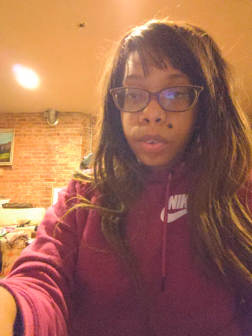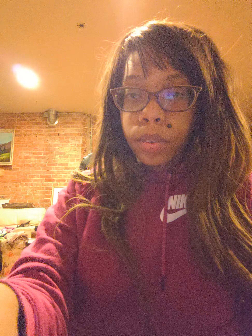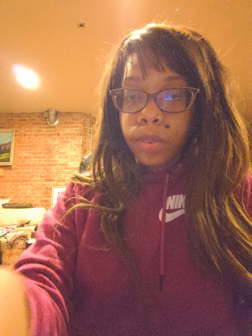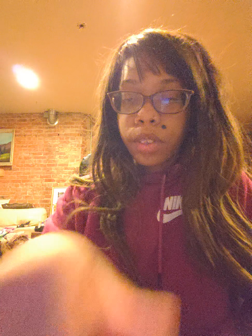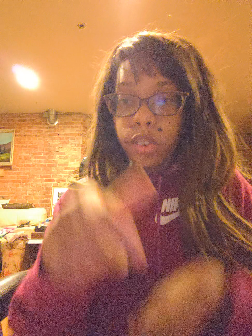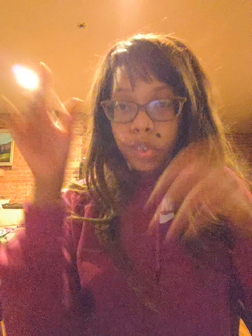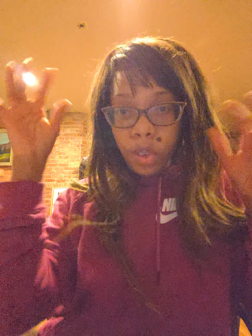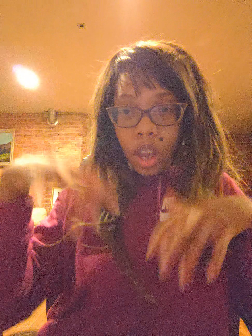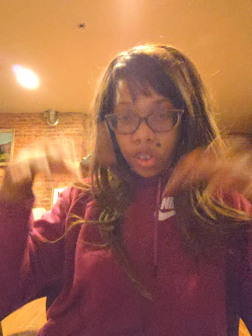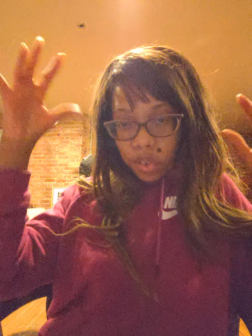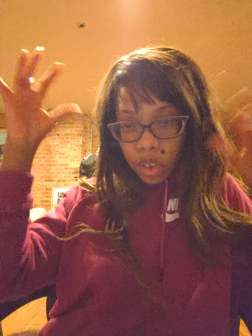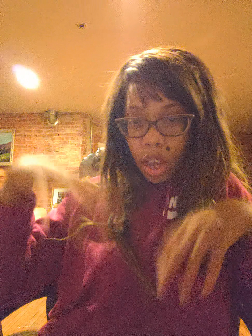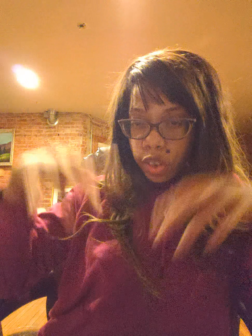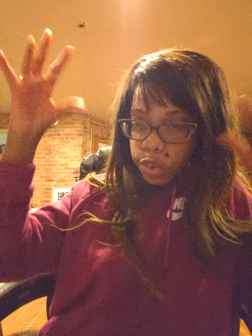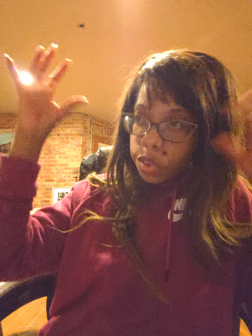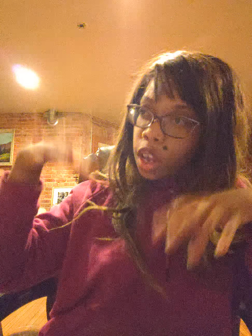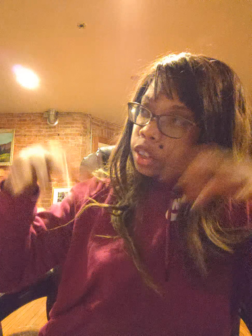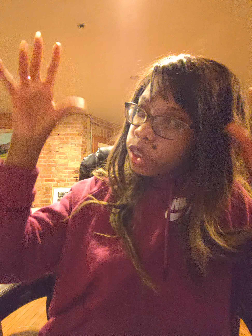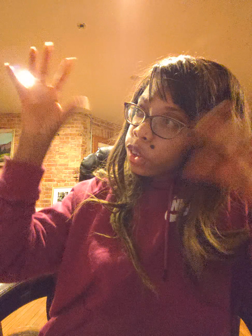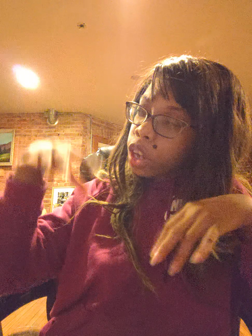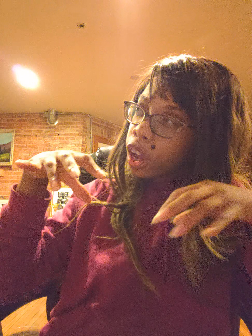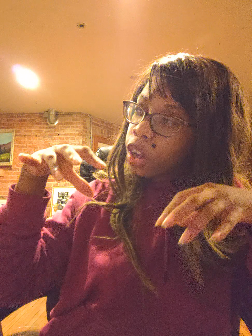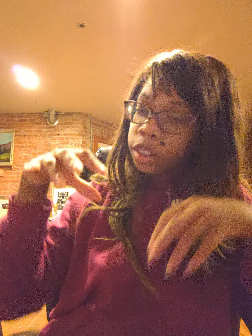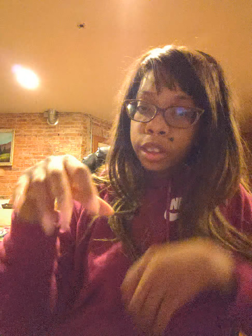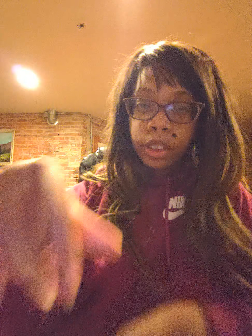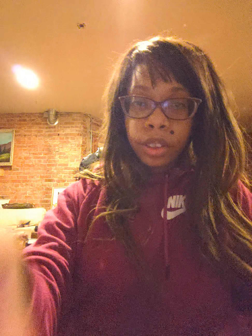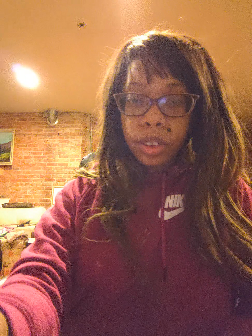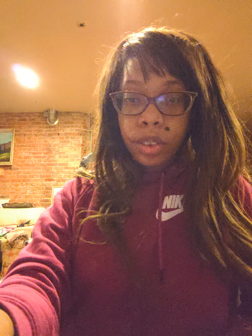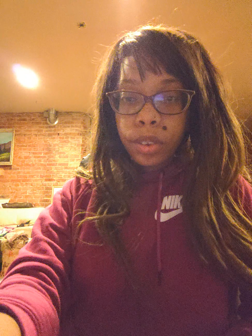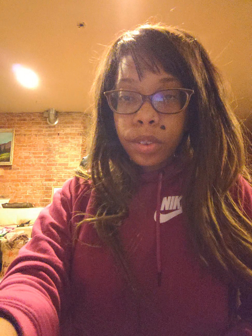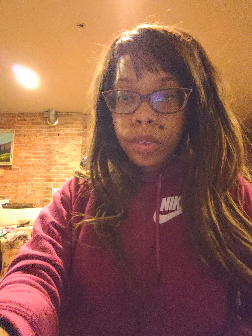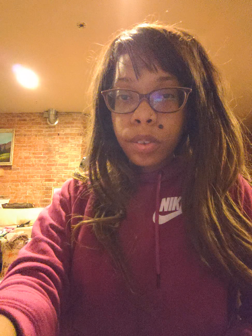rain